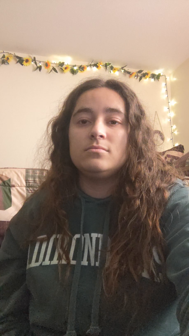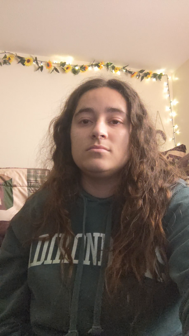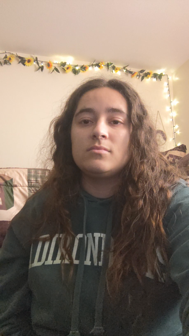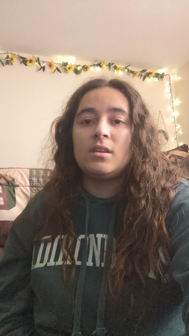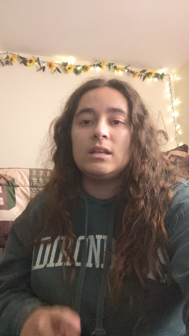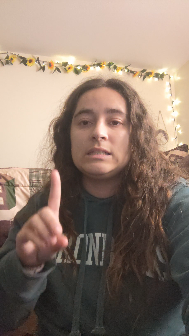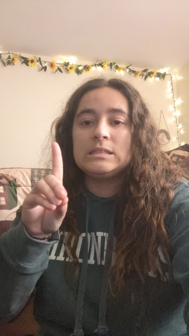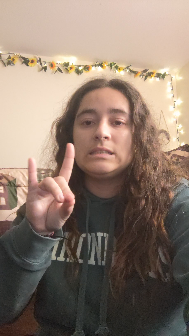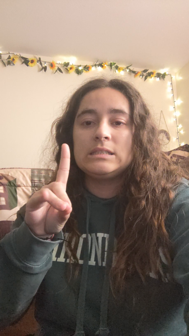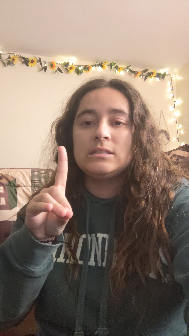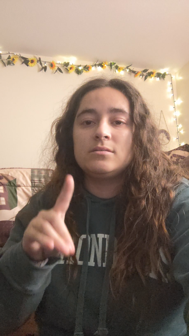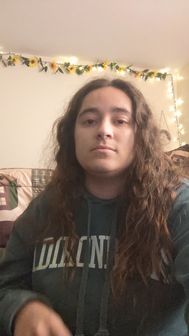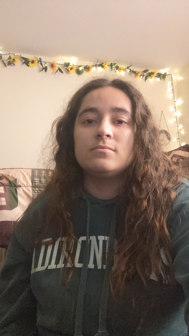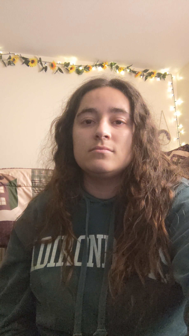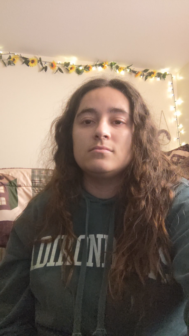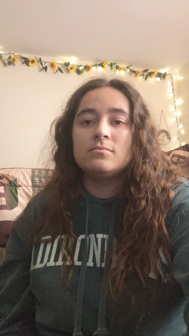did